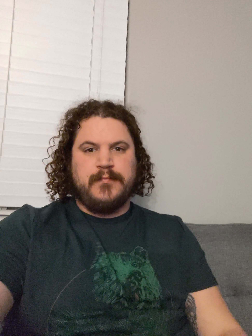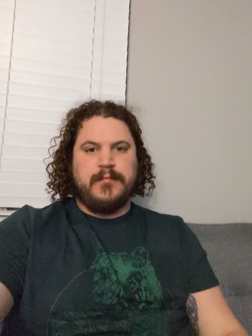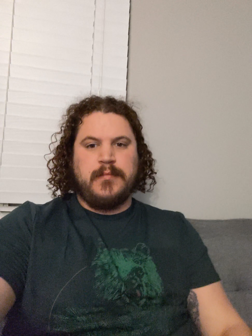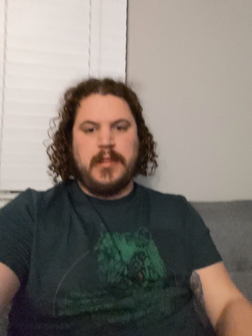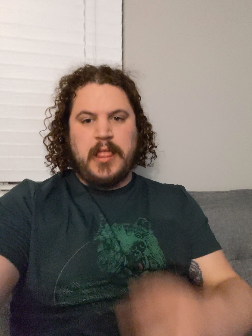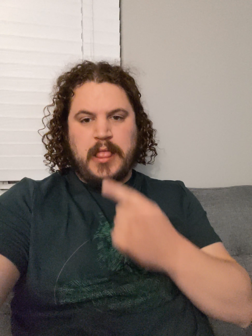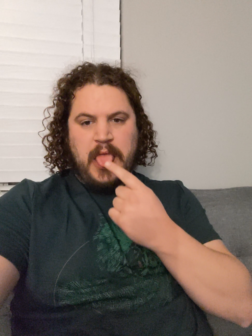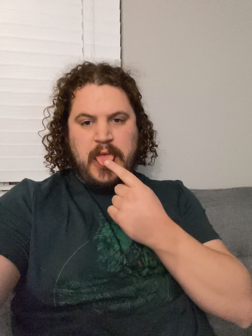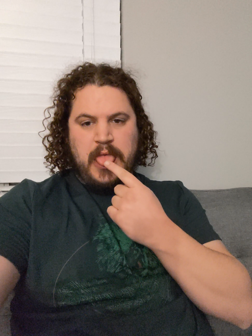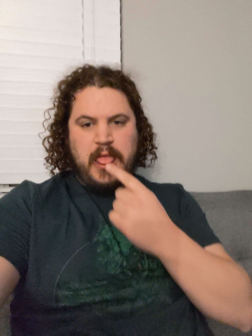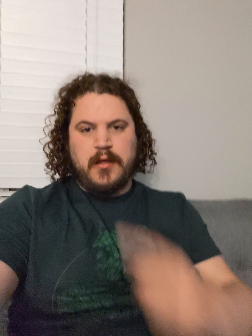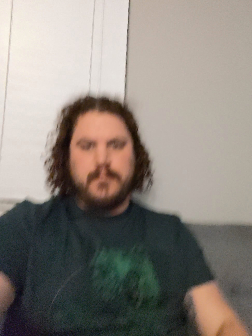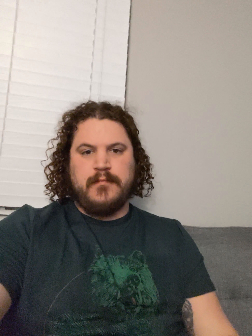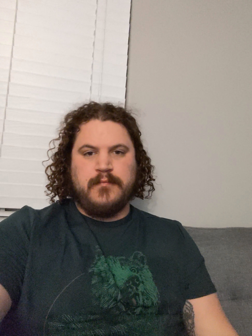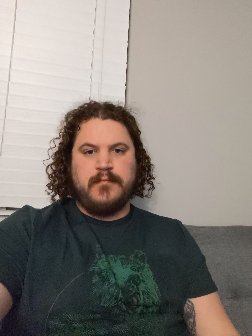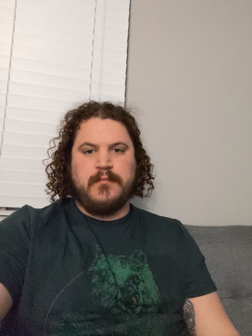tongue